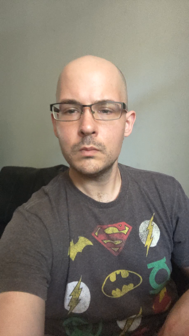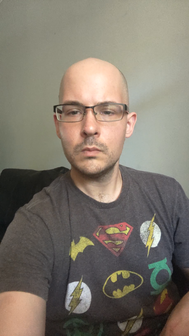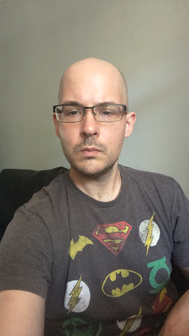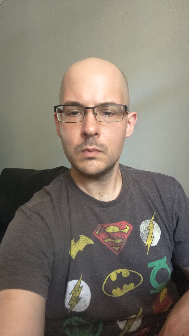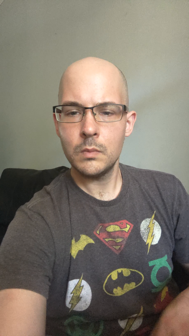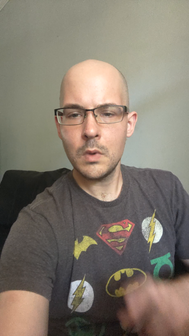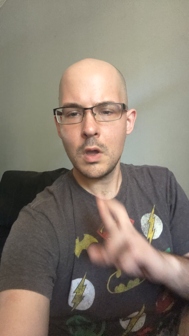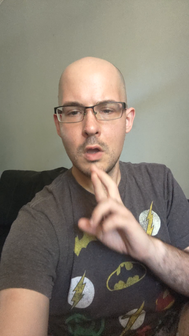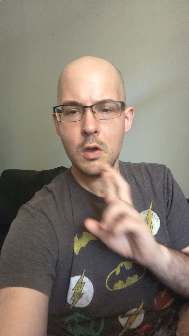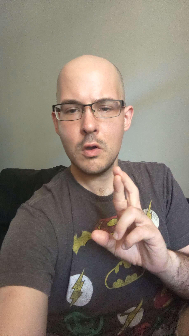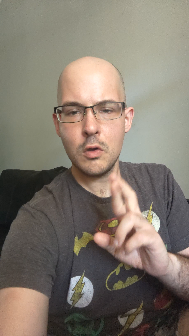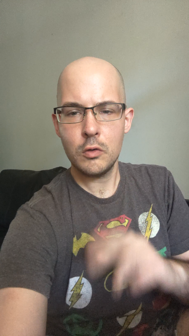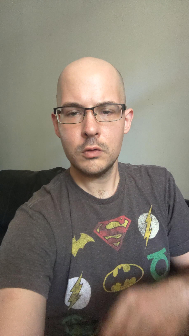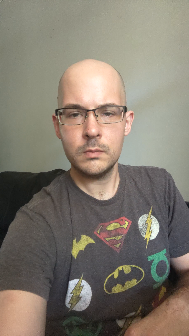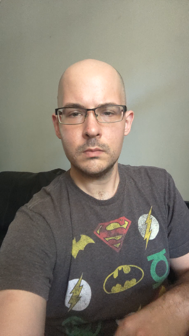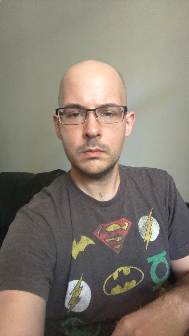are